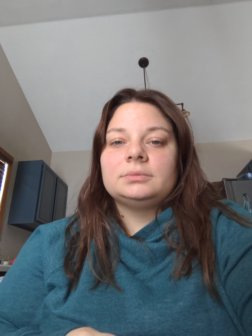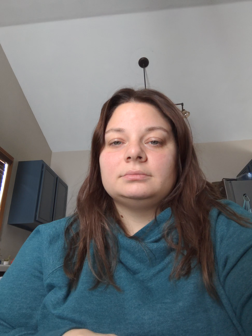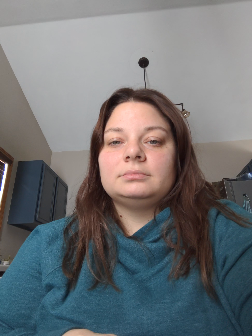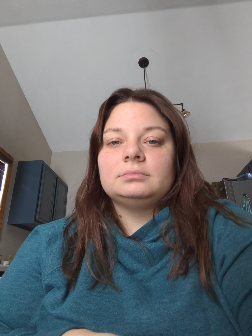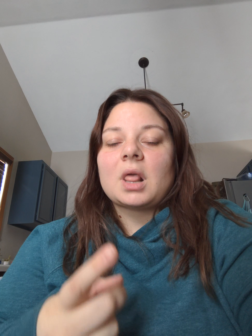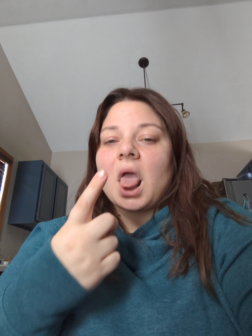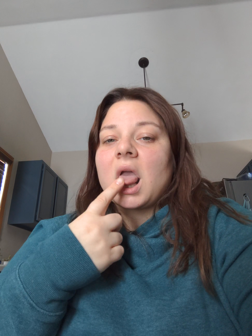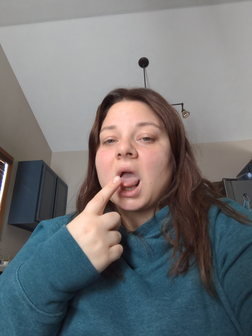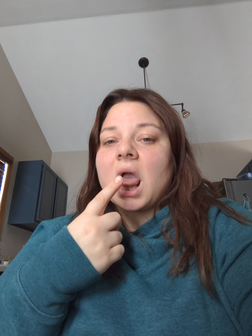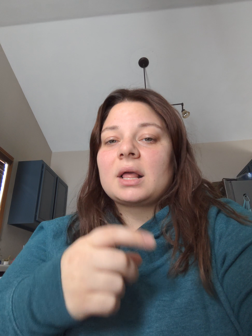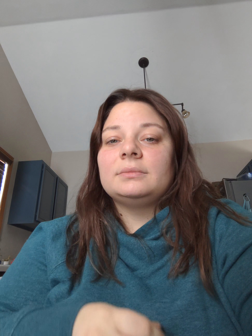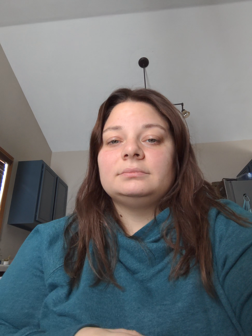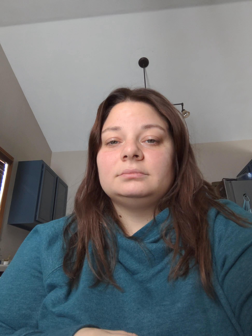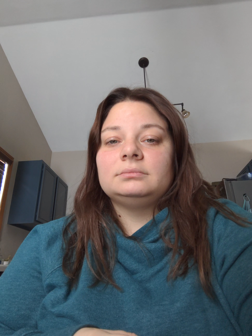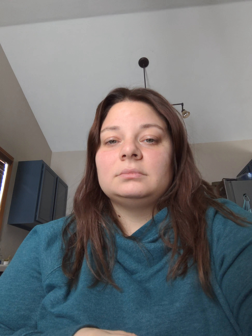tongue